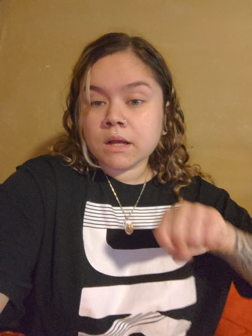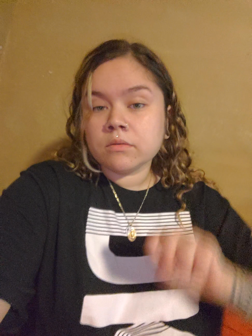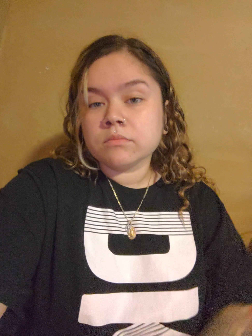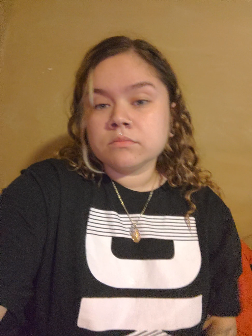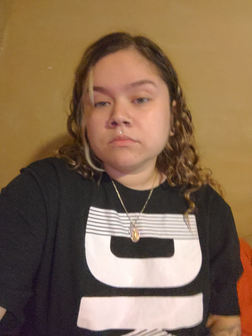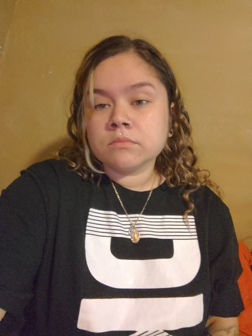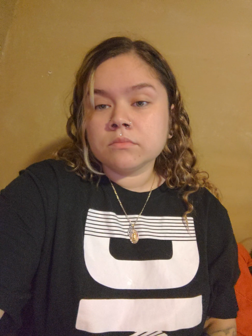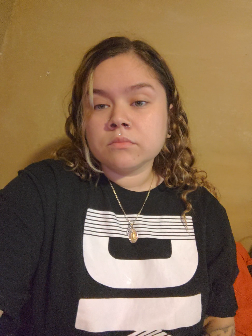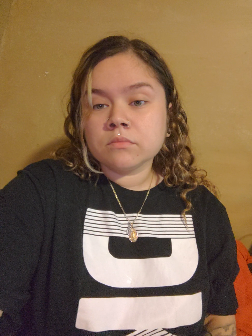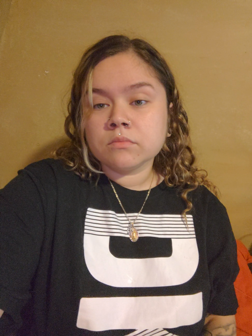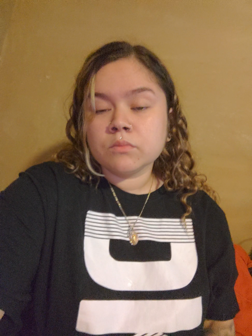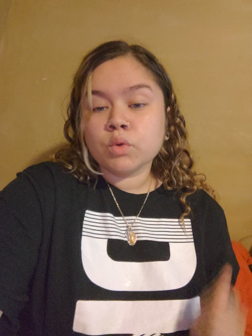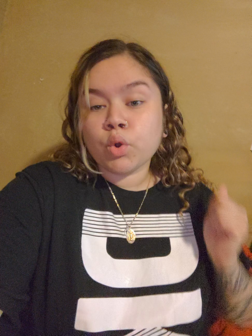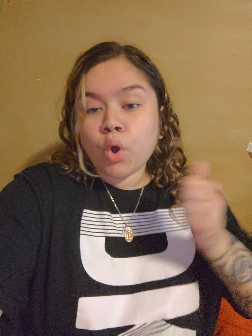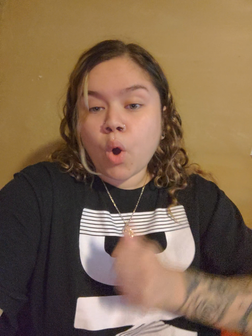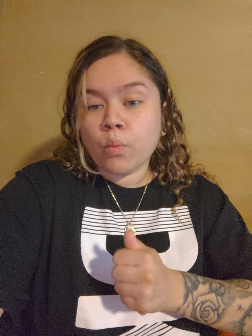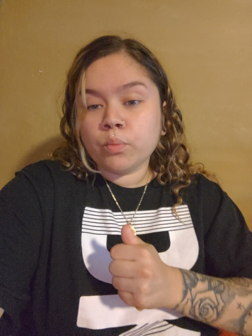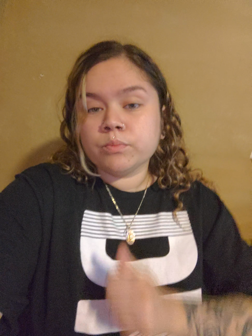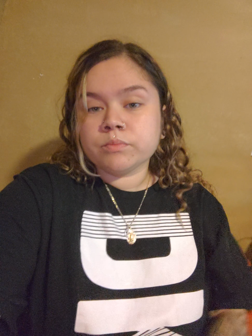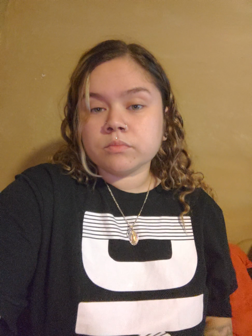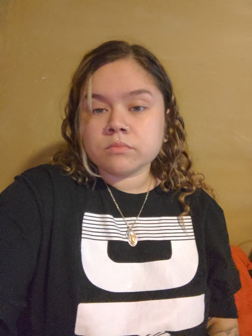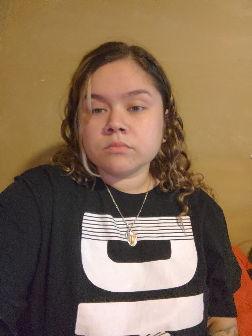coats